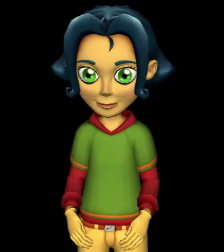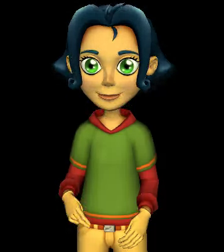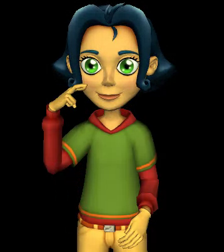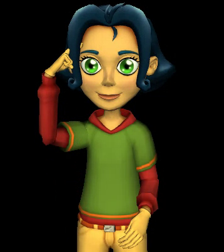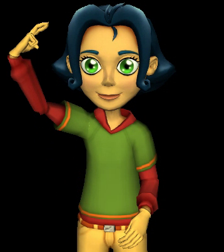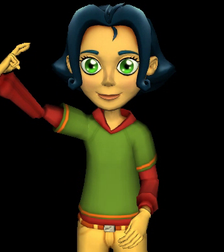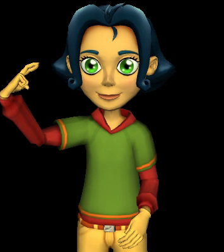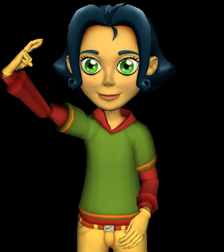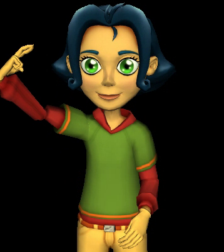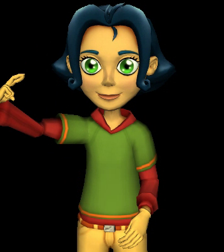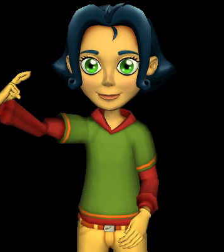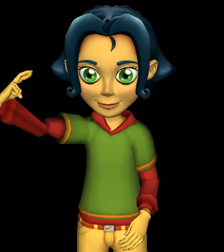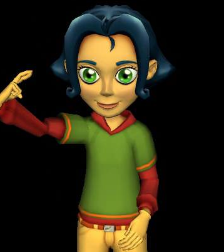حلم